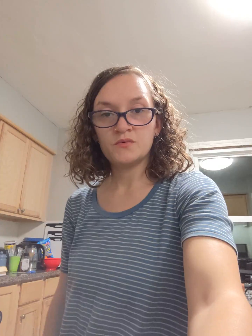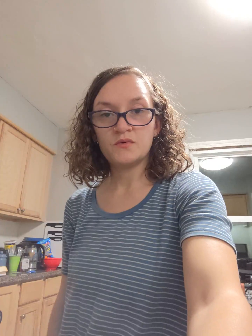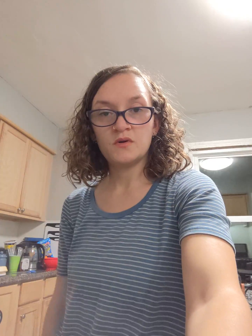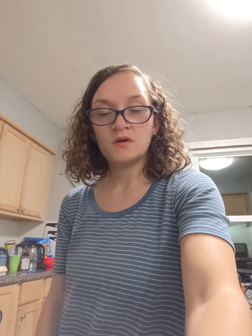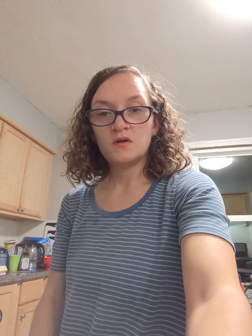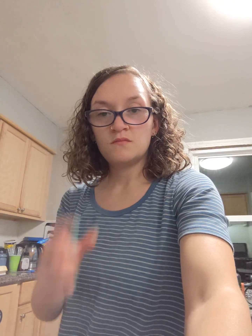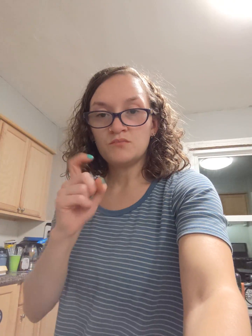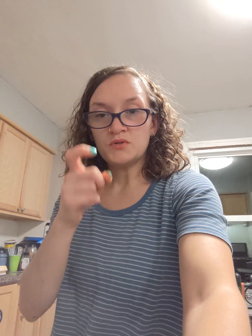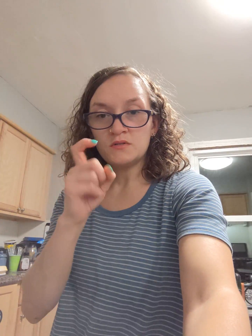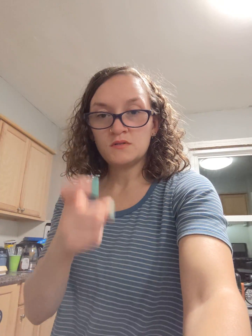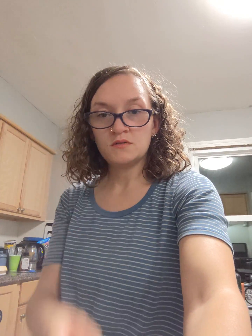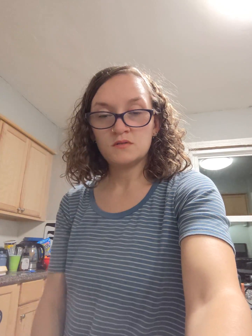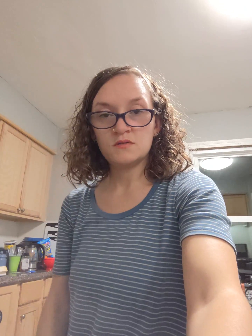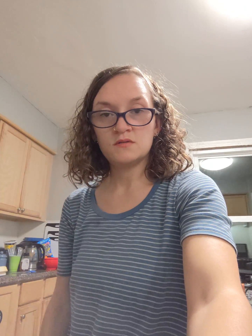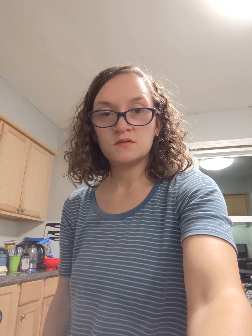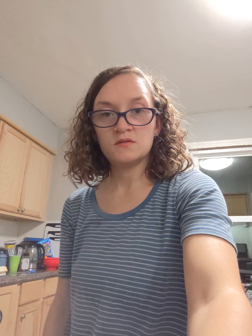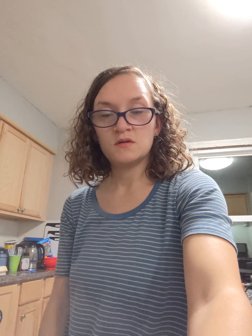present